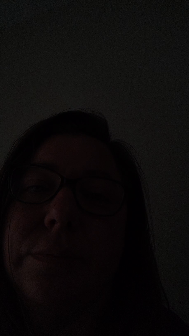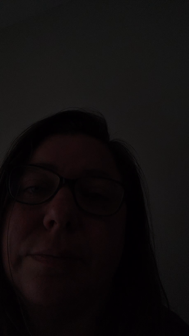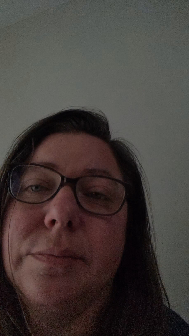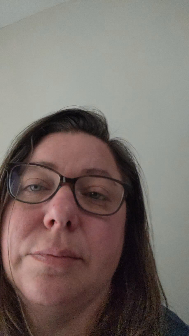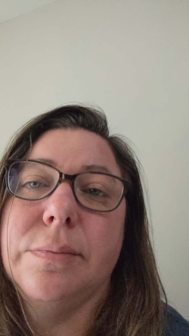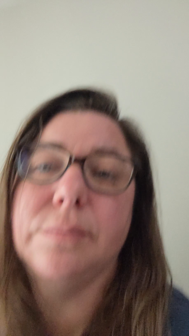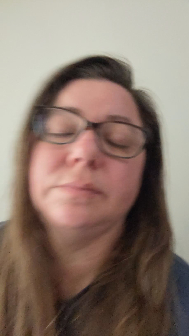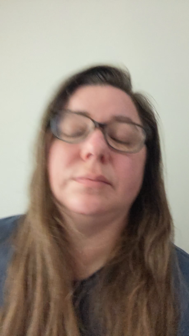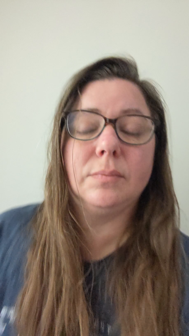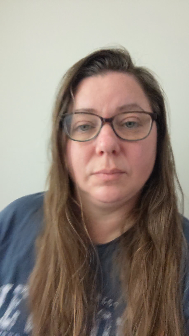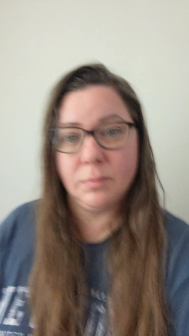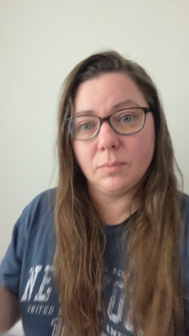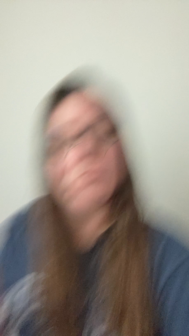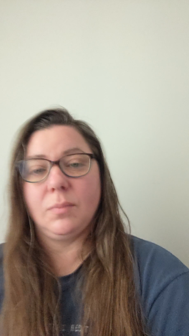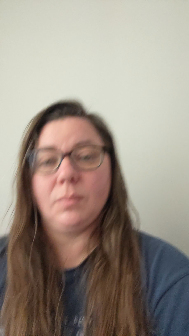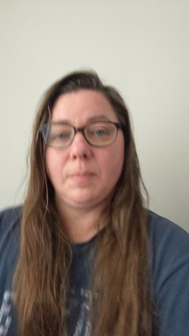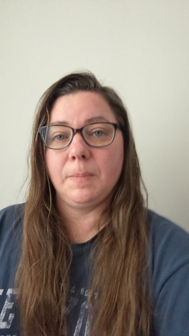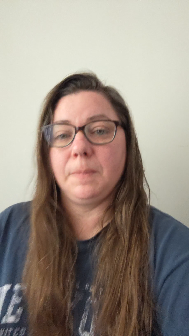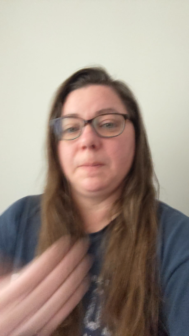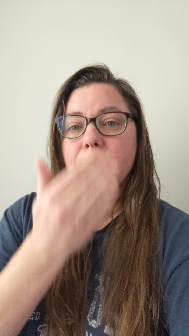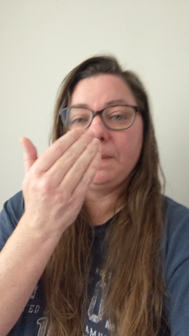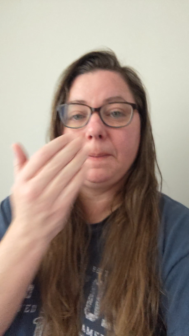new